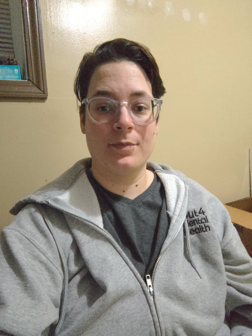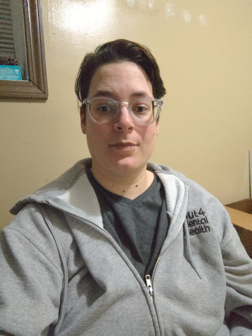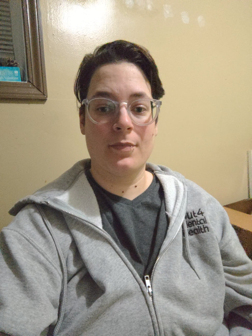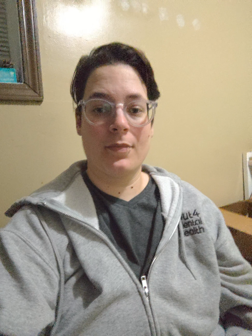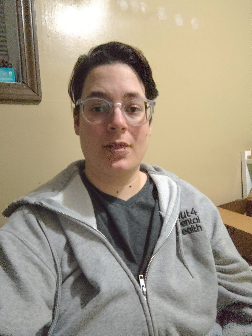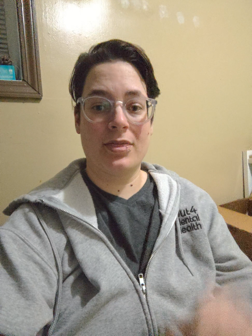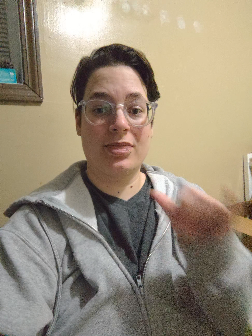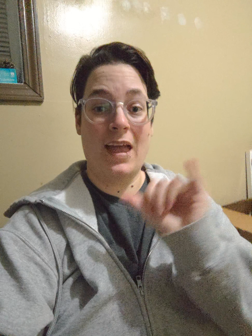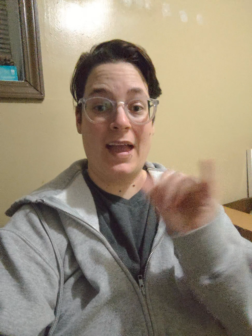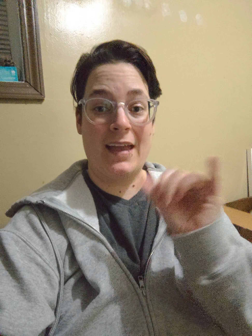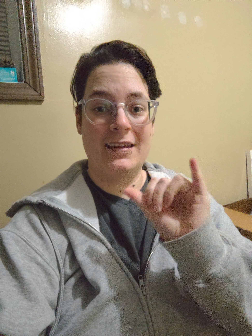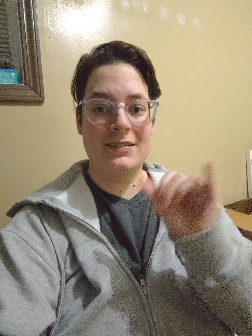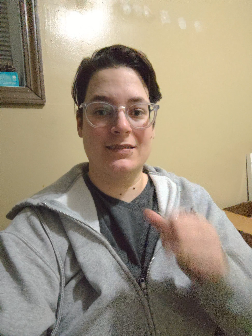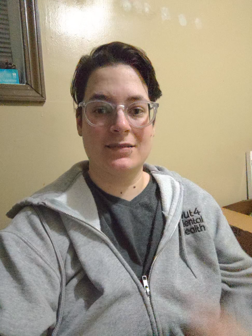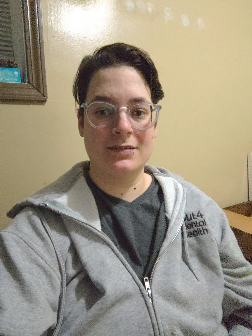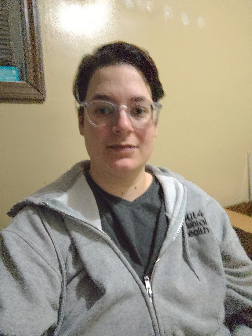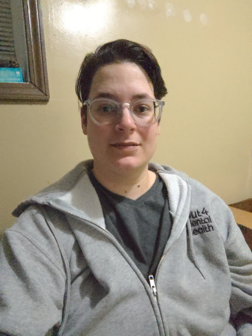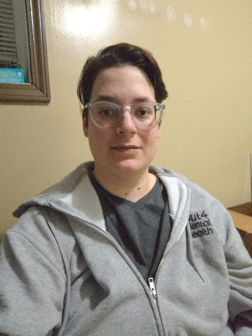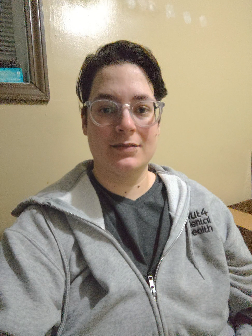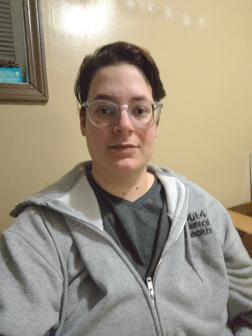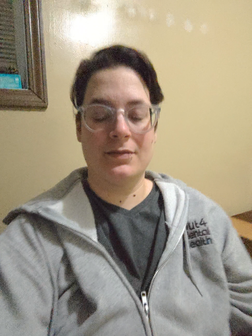like